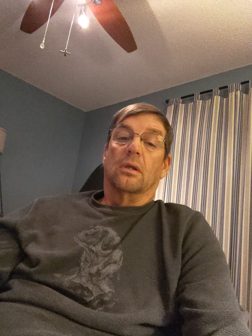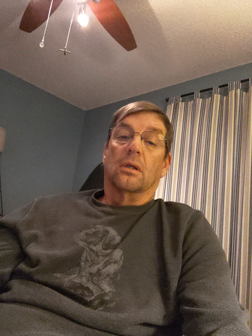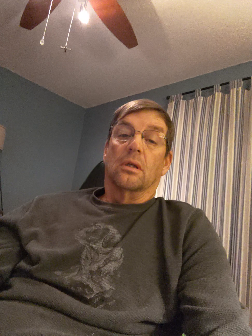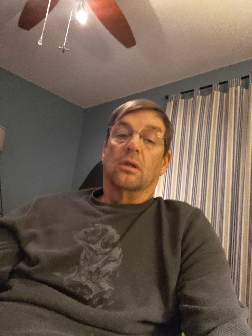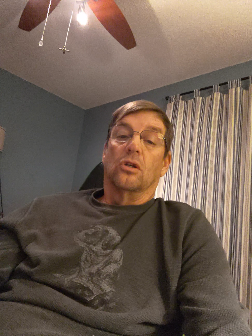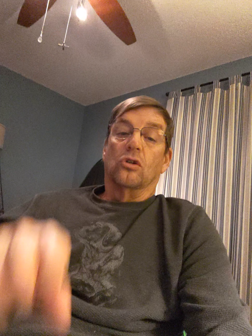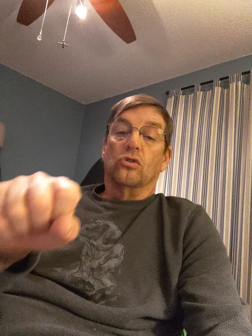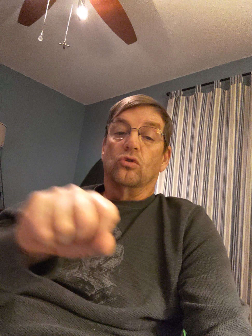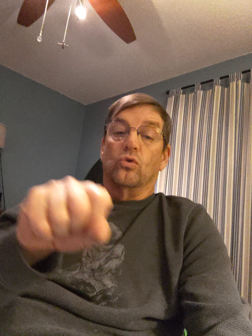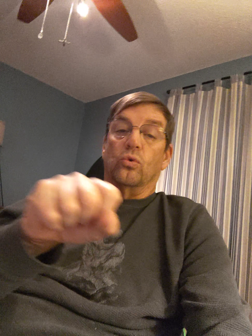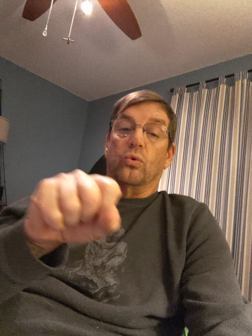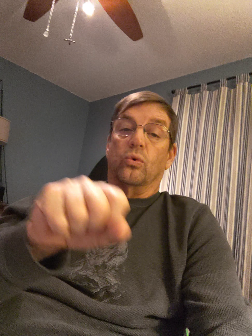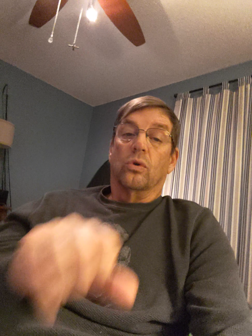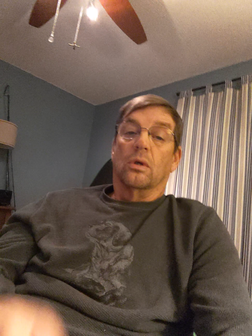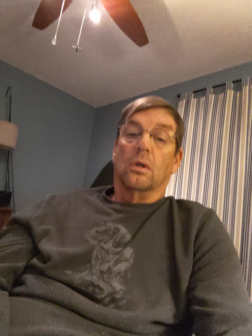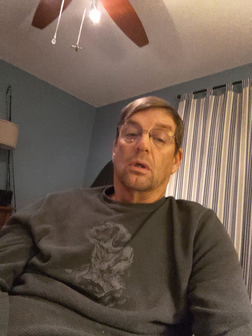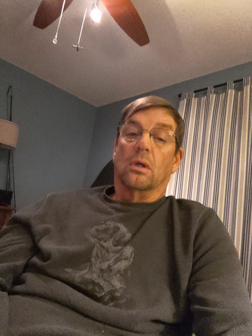shoe